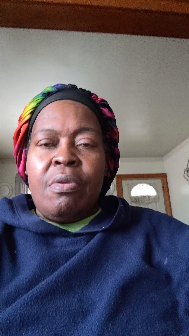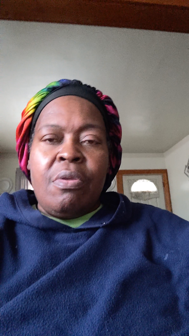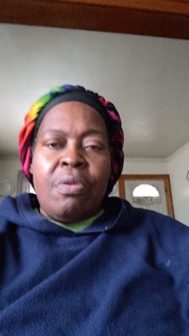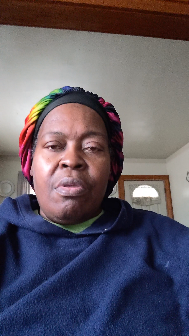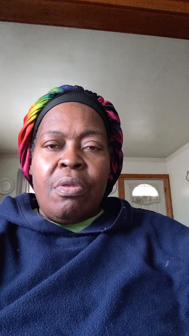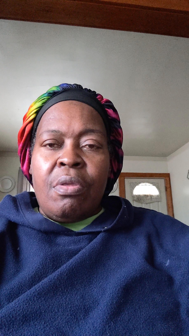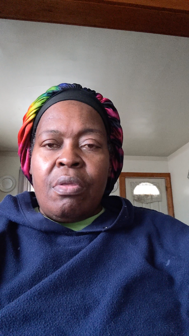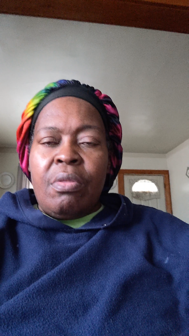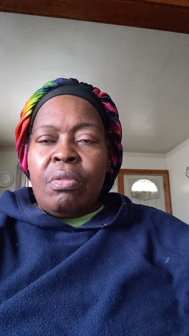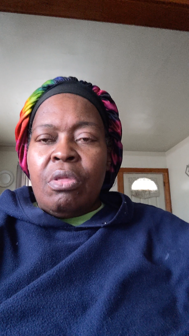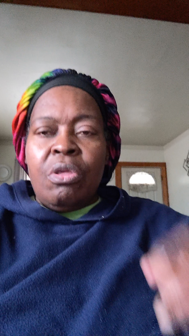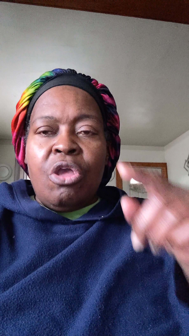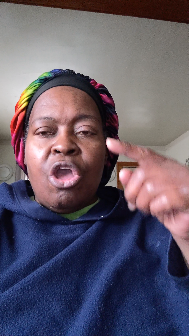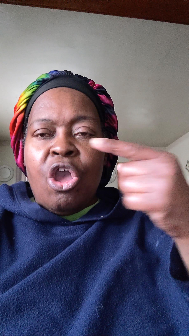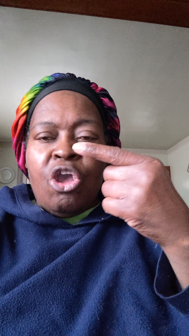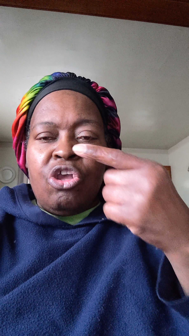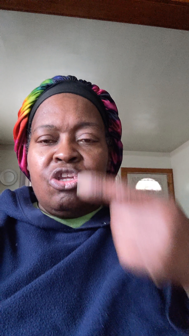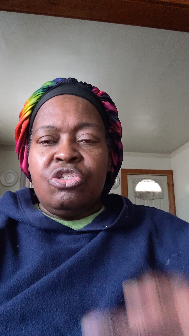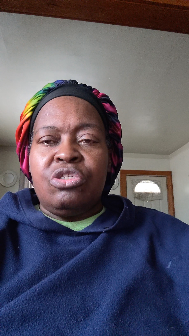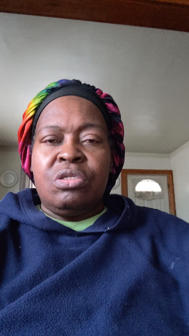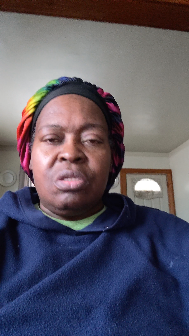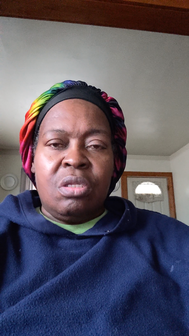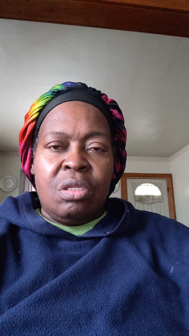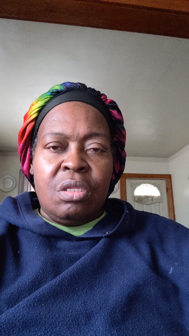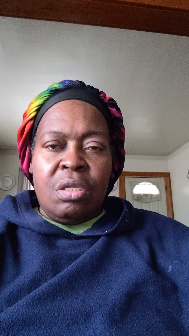hurt